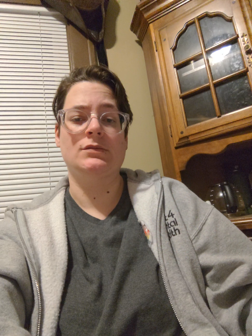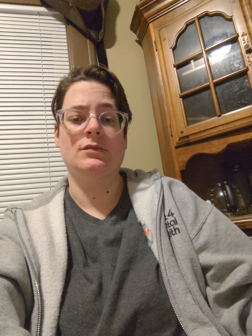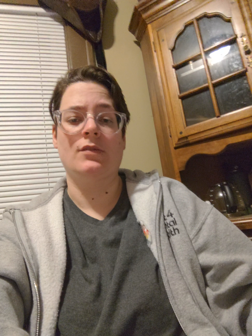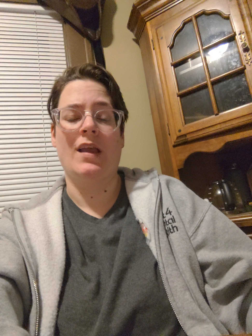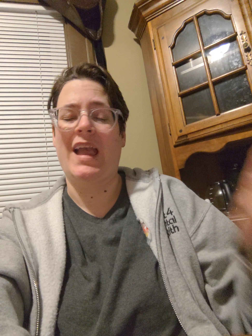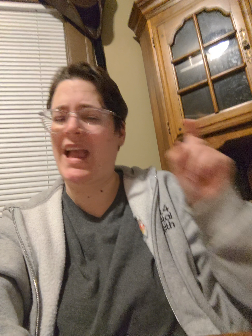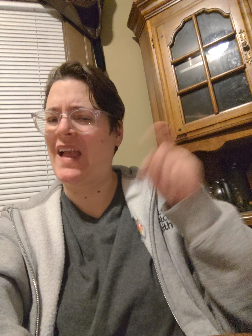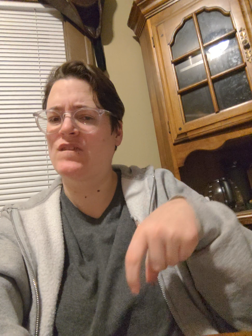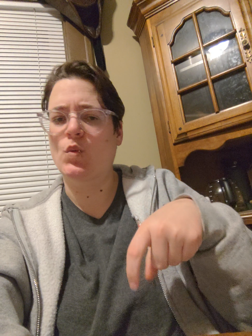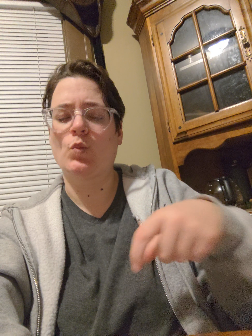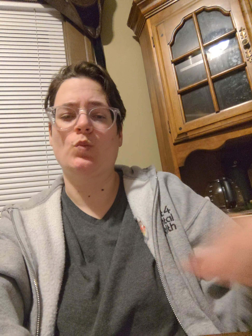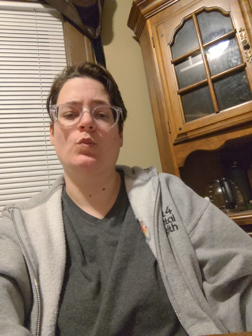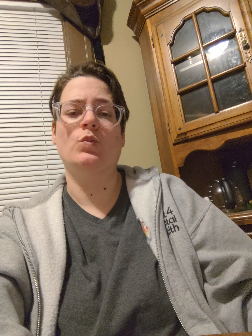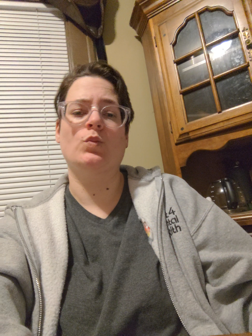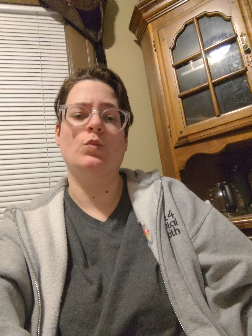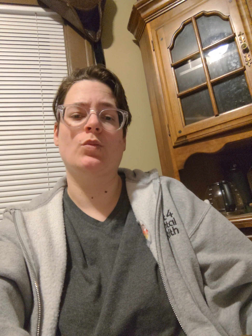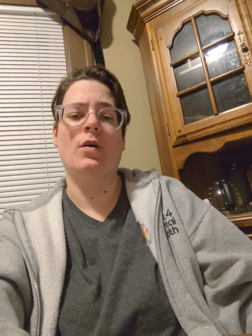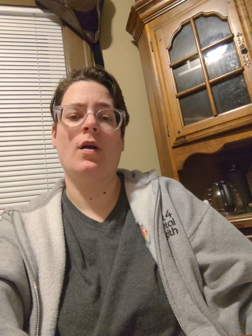have to